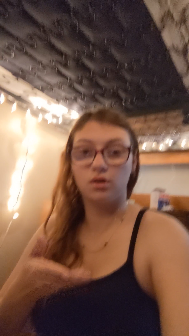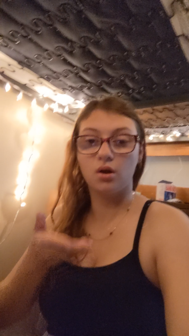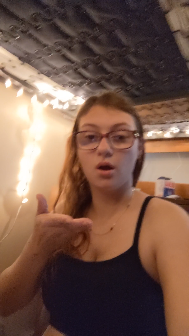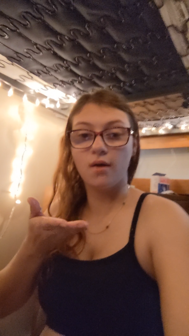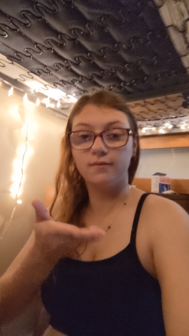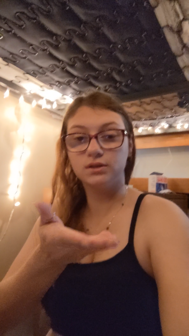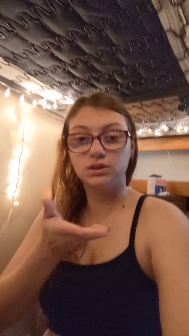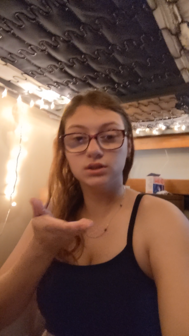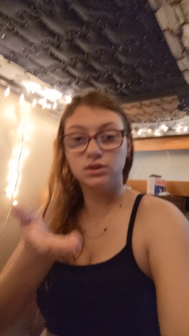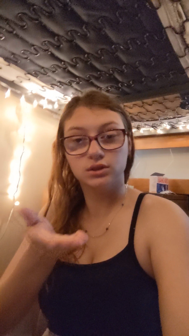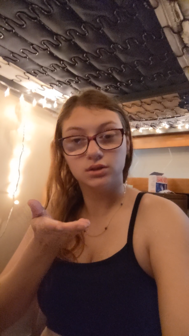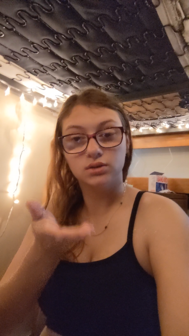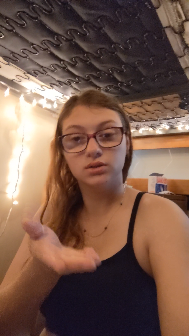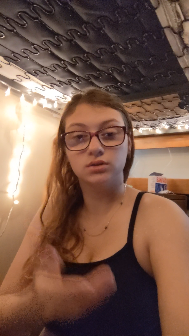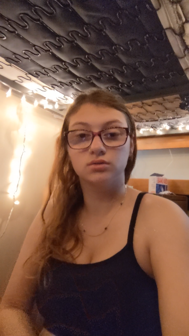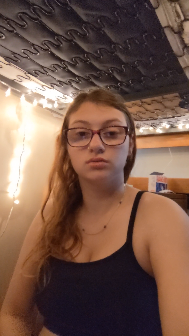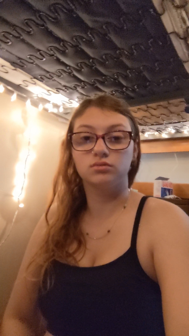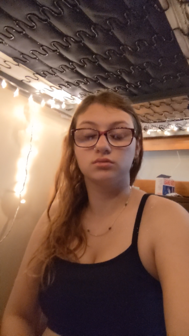oven